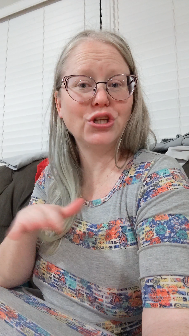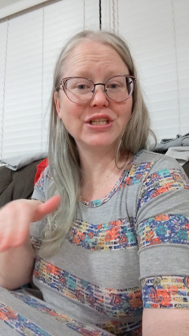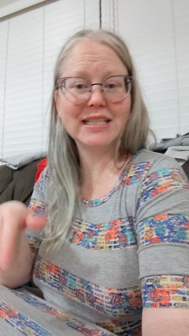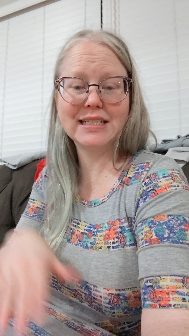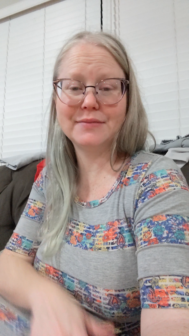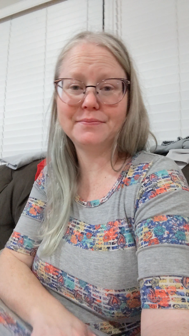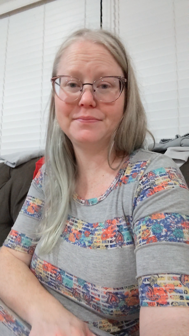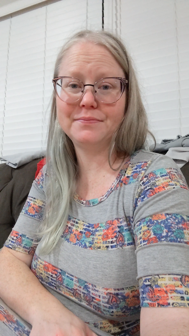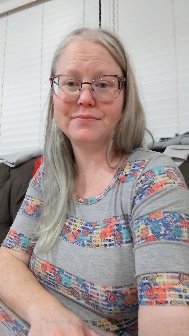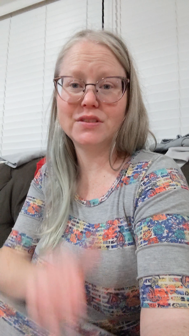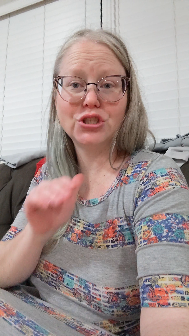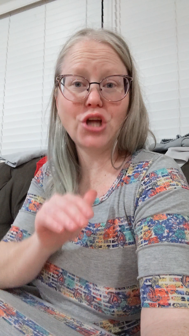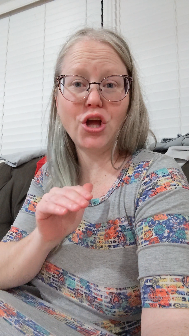doctor